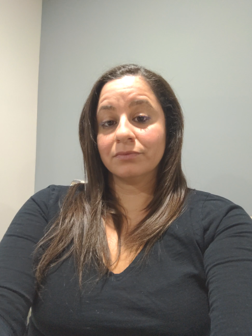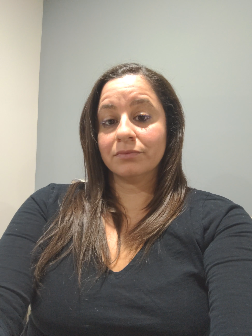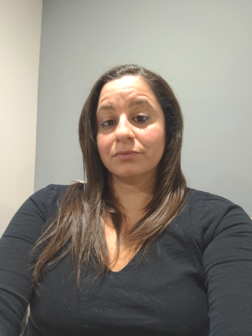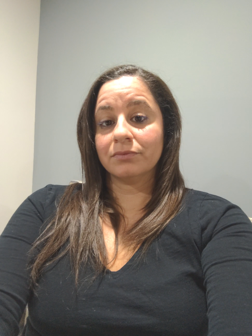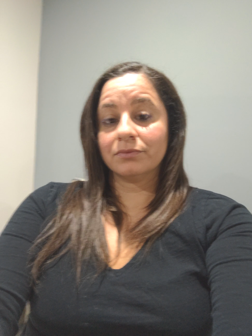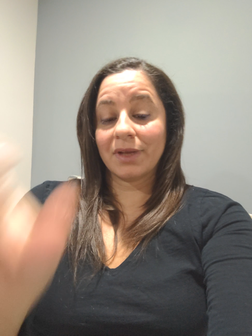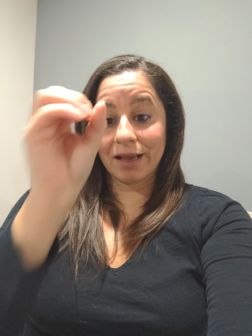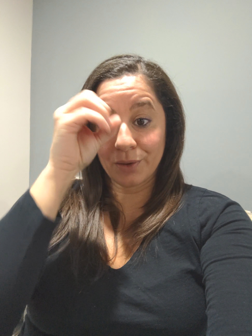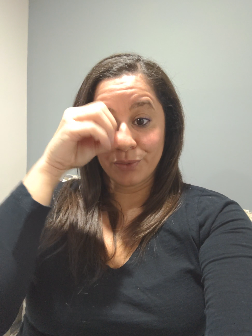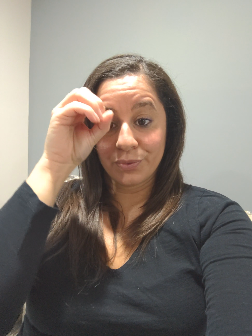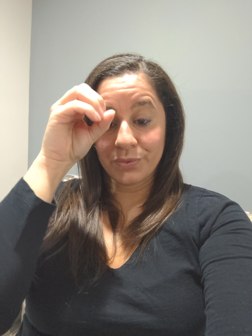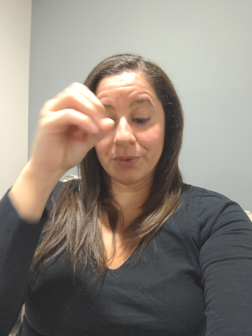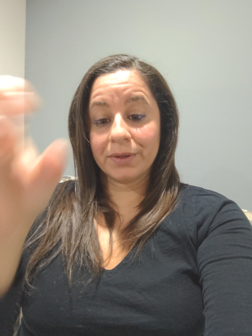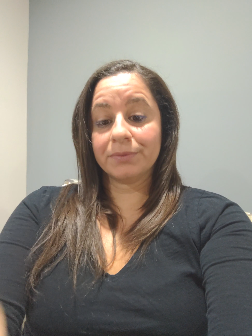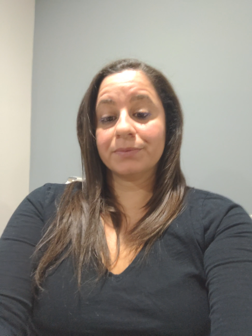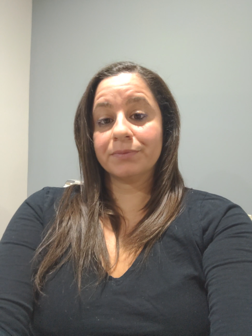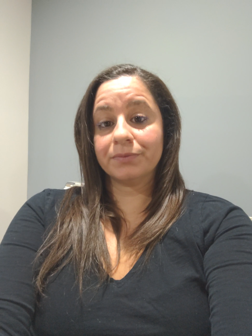owl